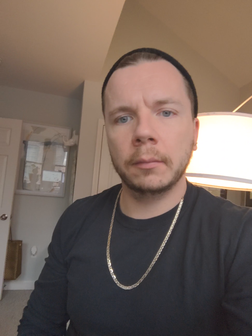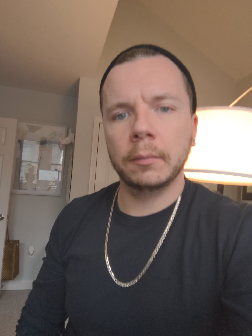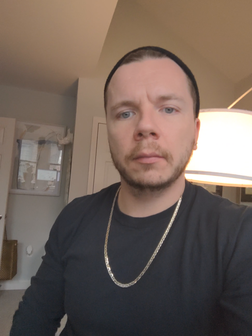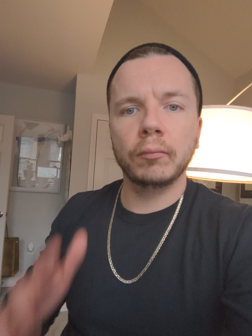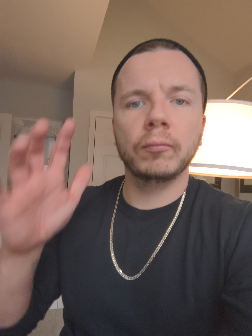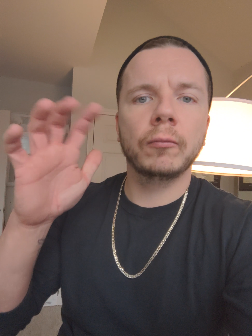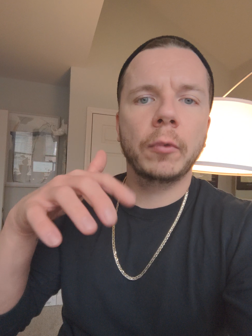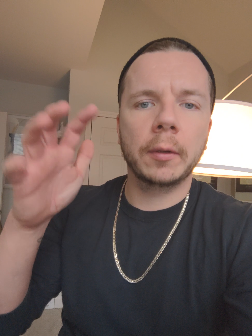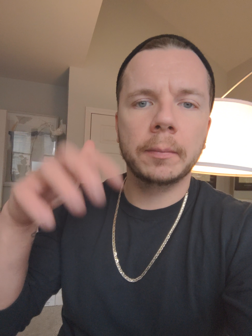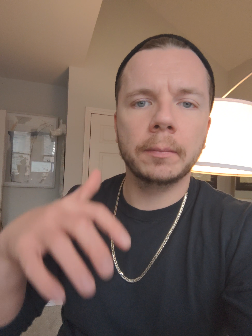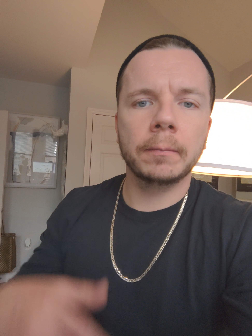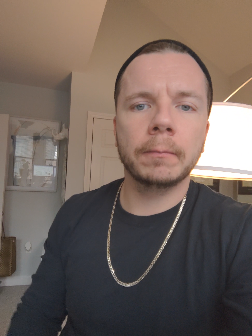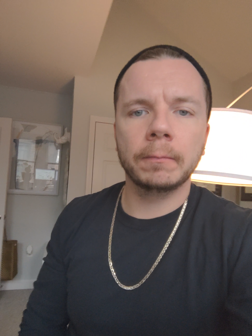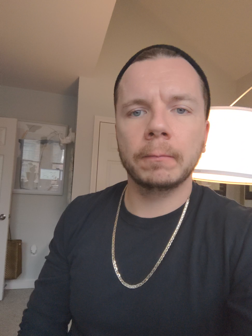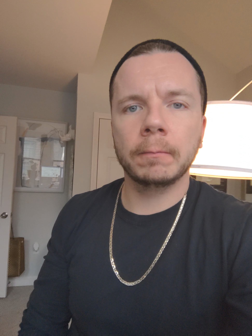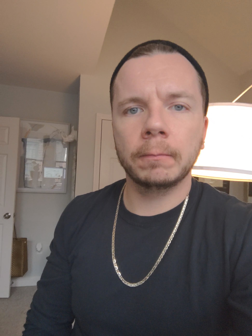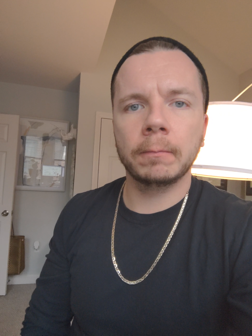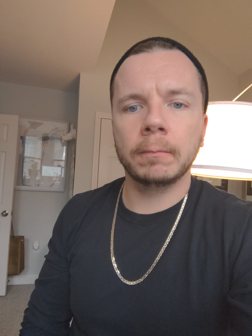rain